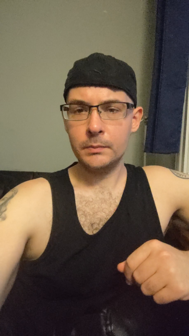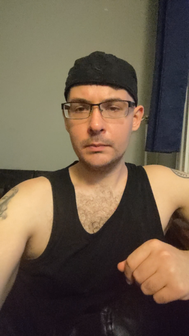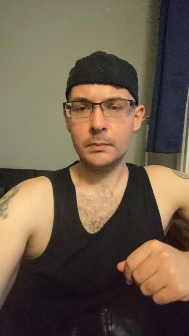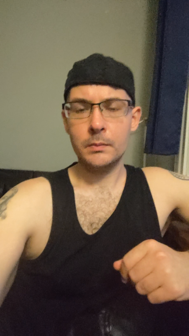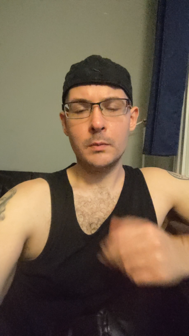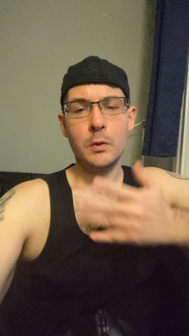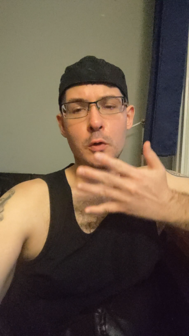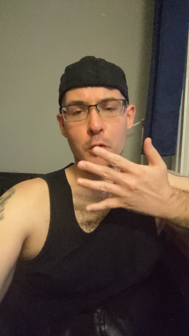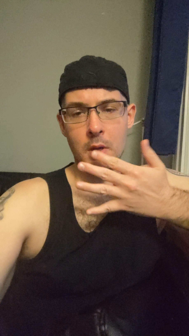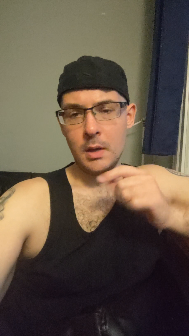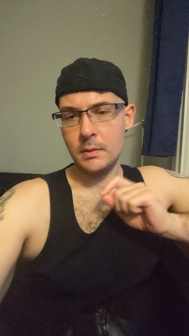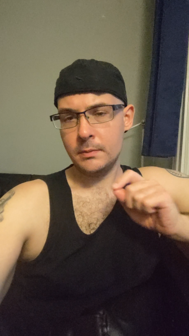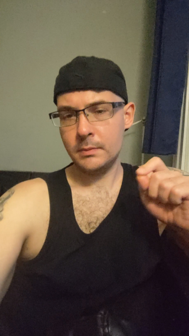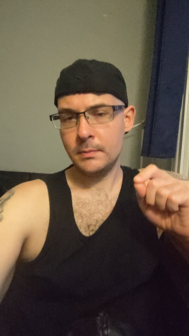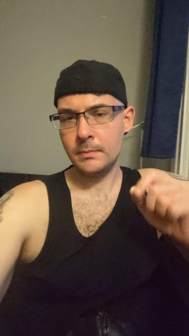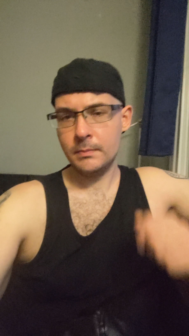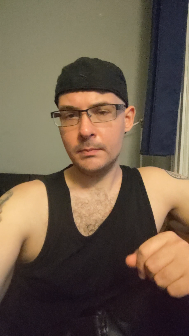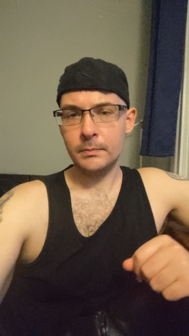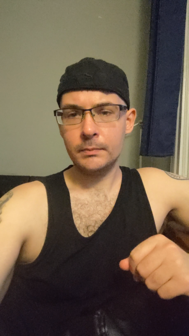crayon